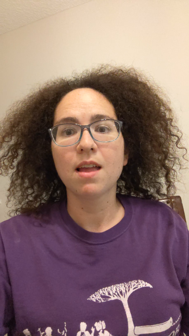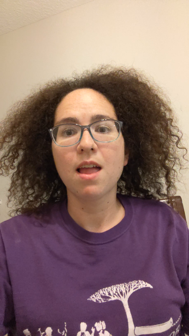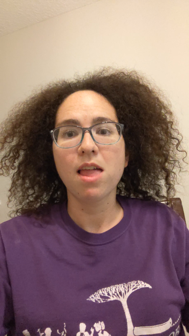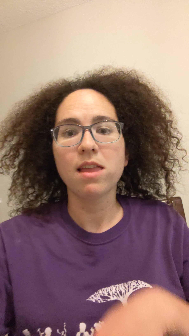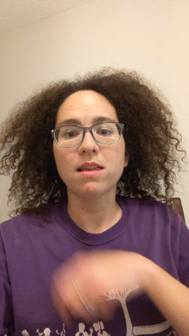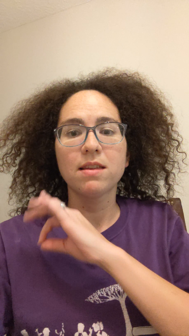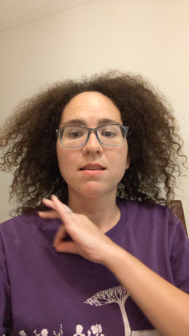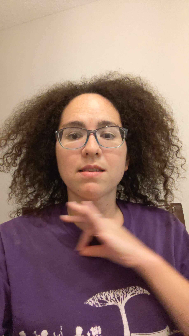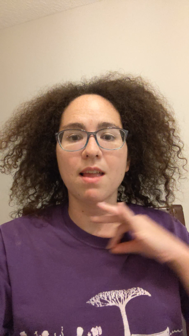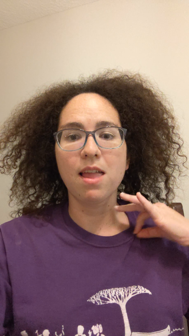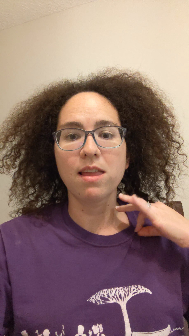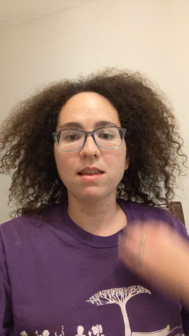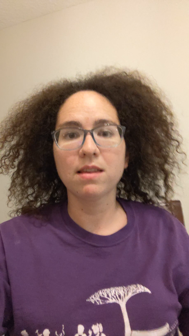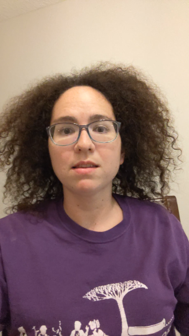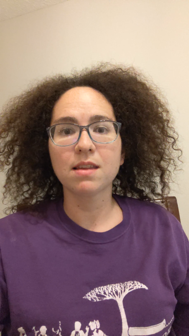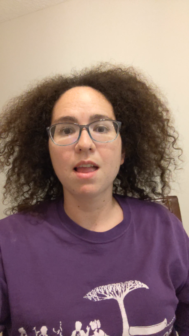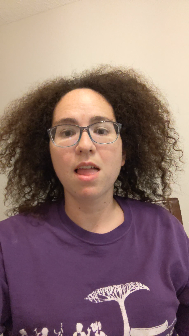beads